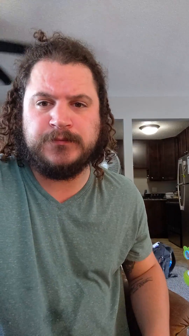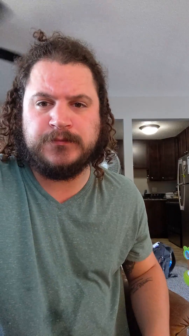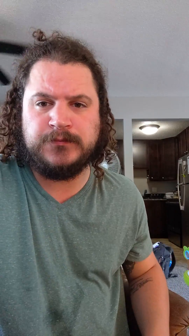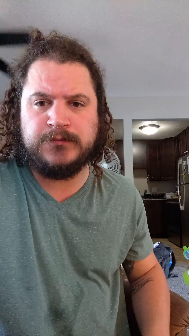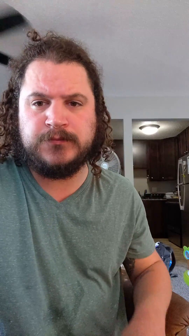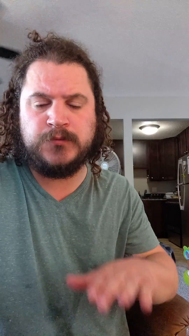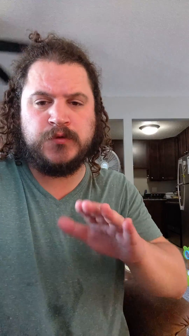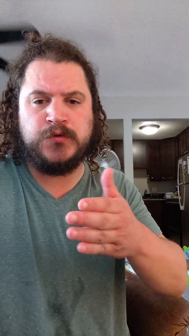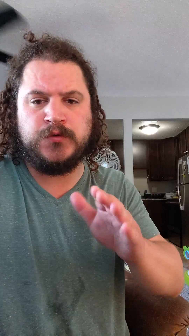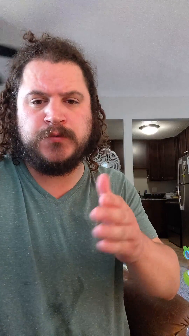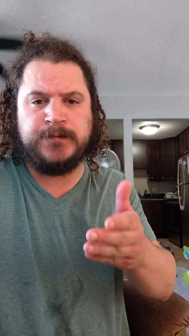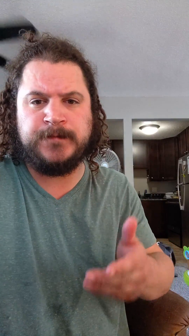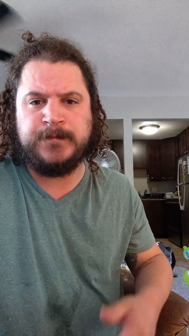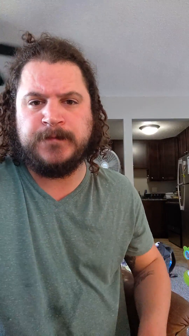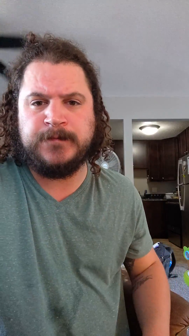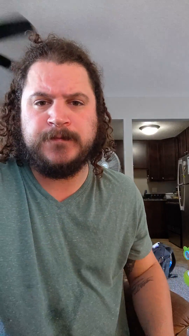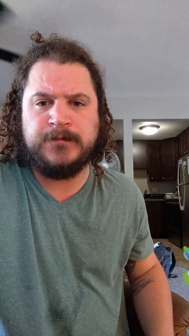cook